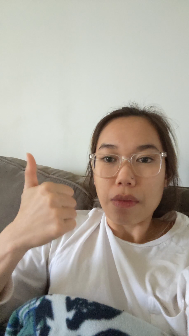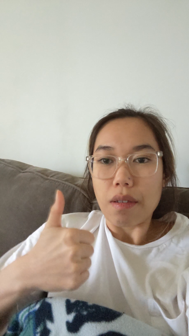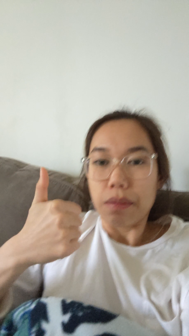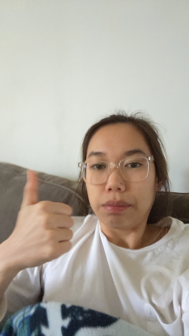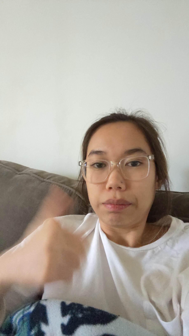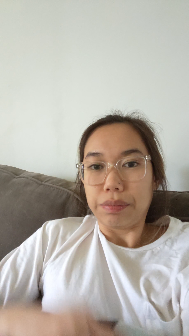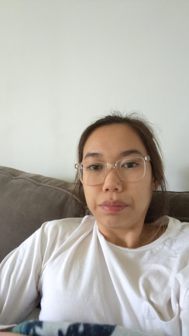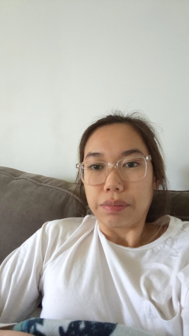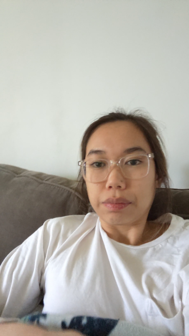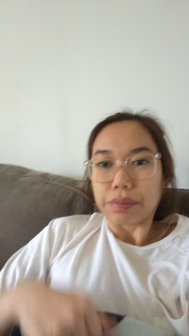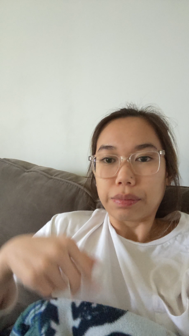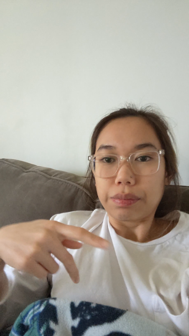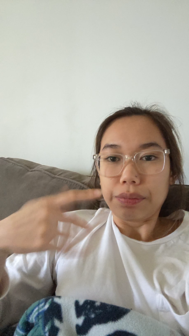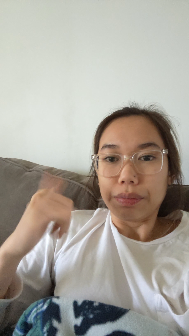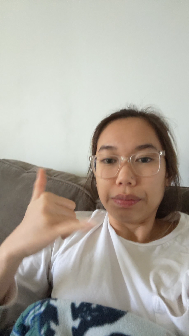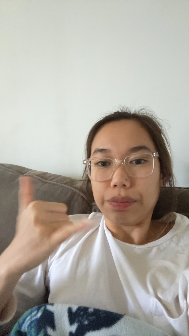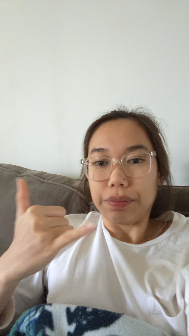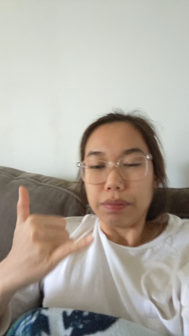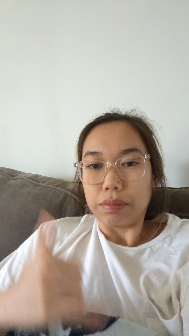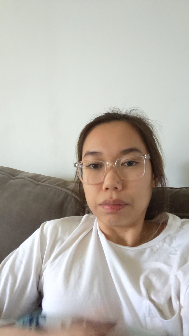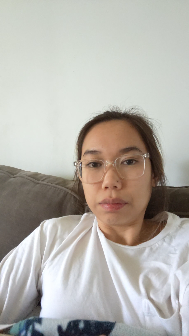party